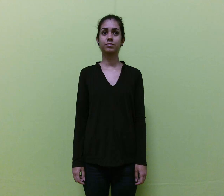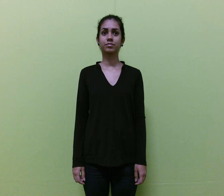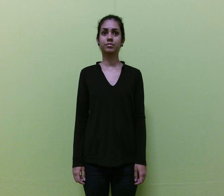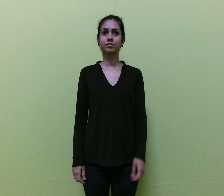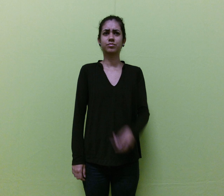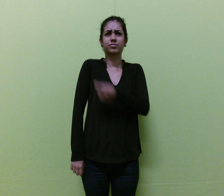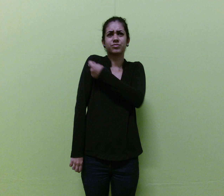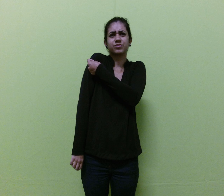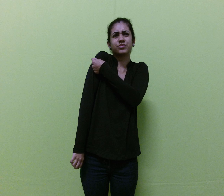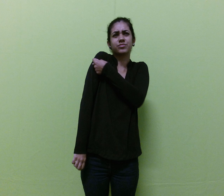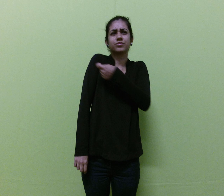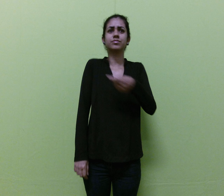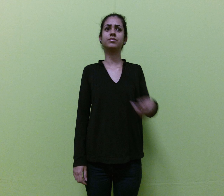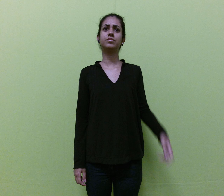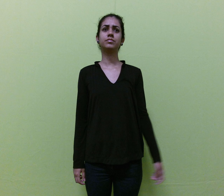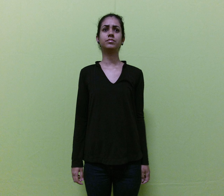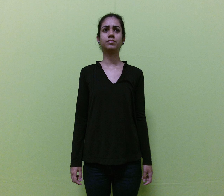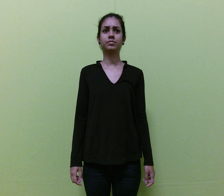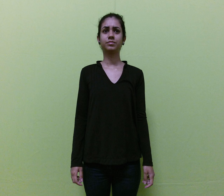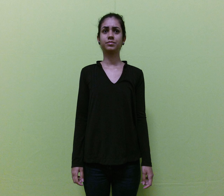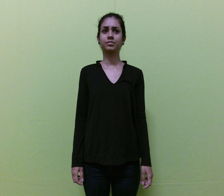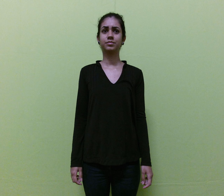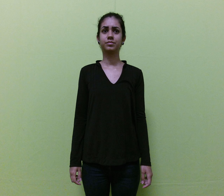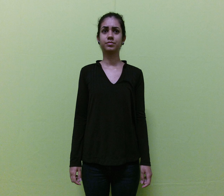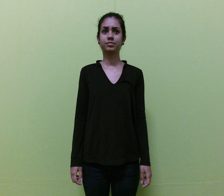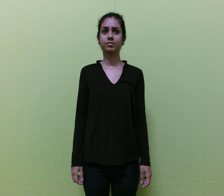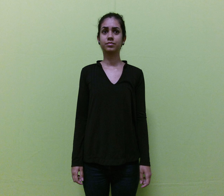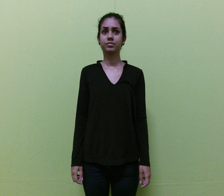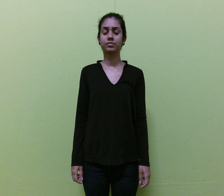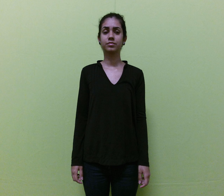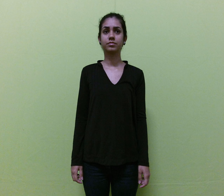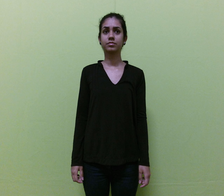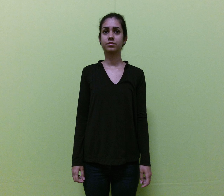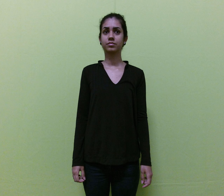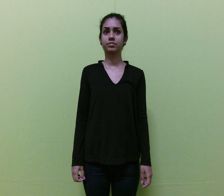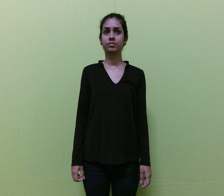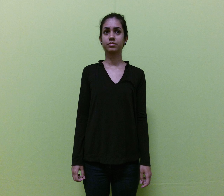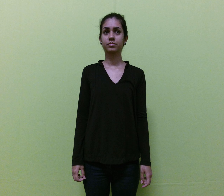vacina